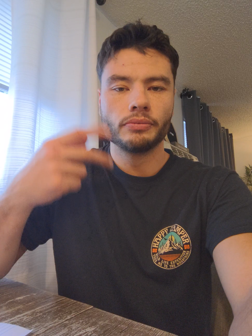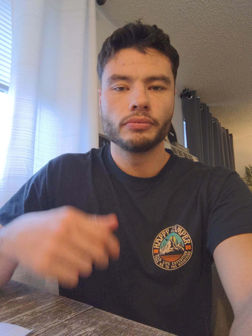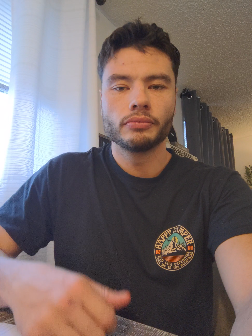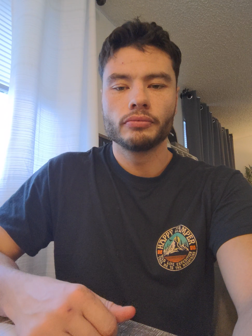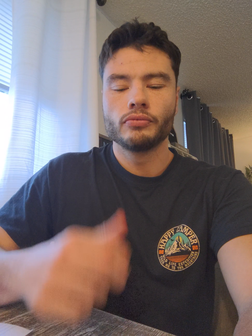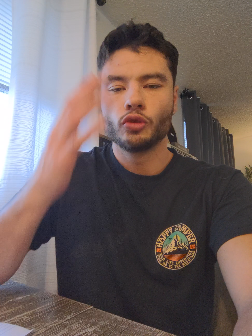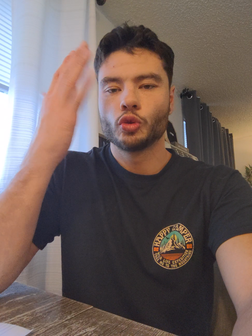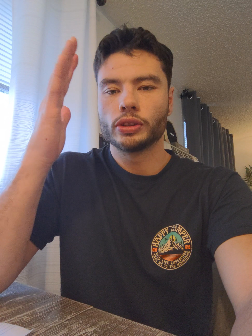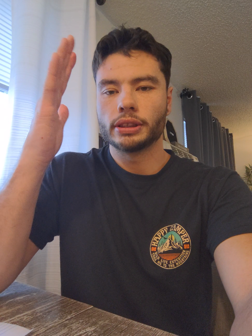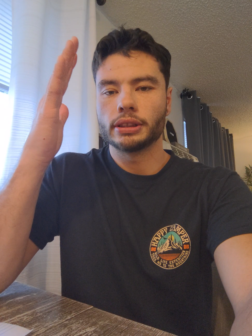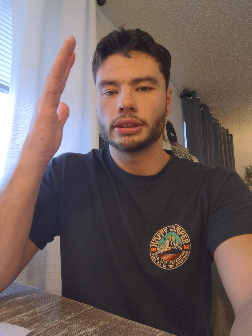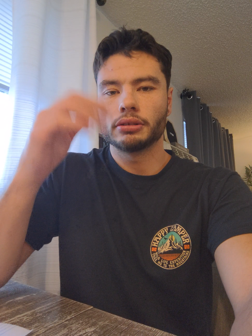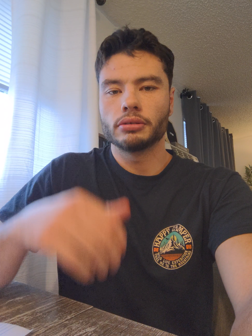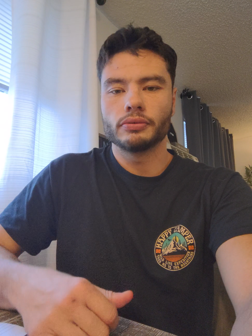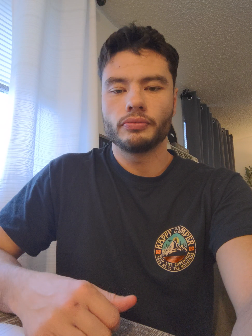tree